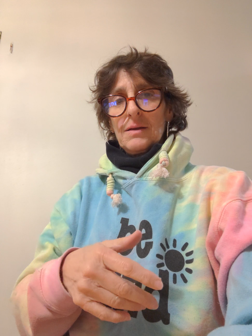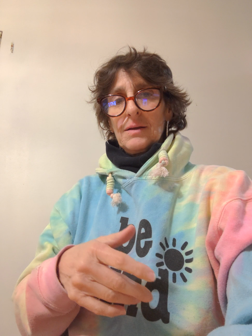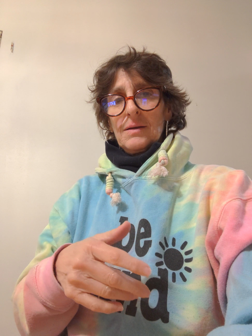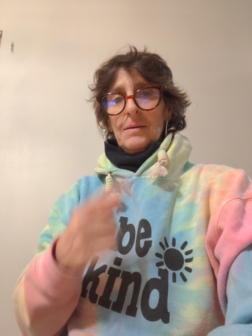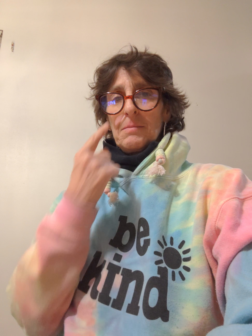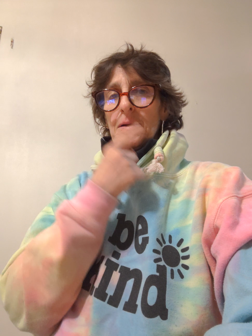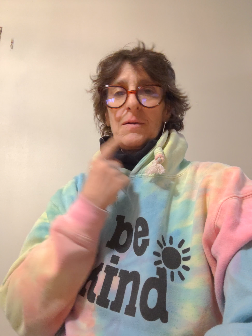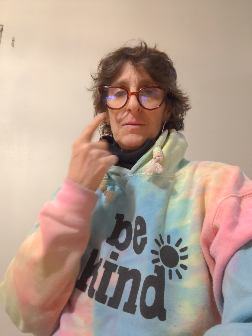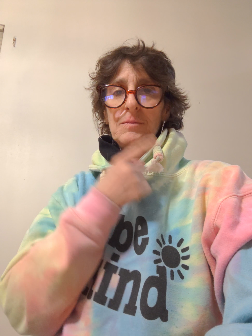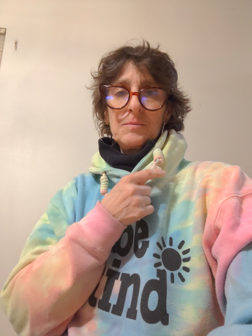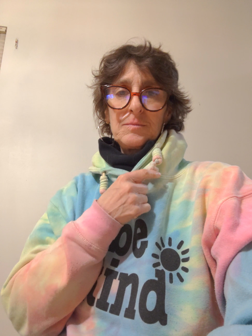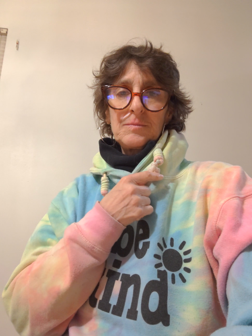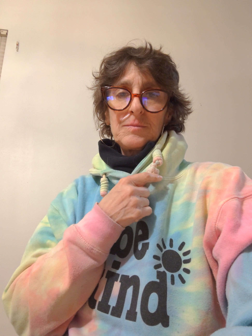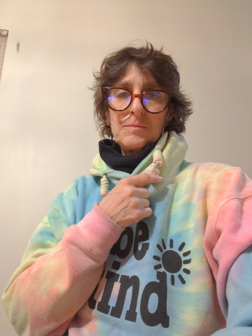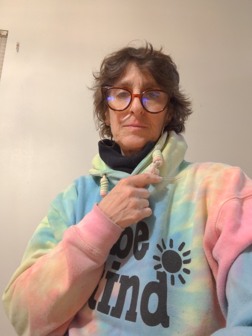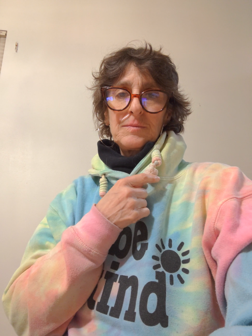mouth